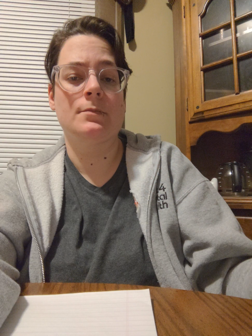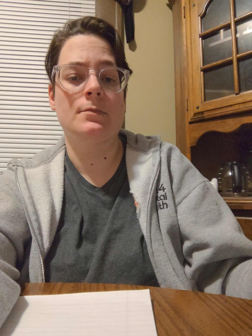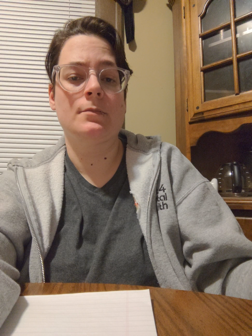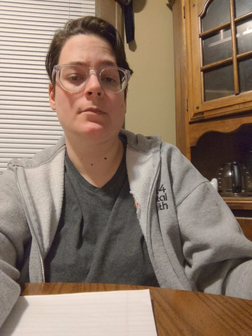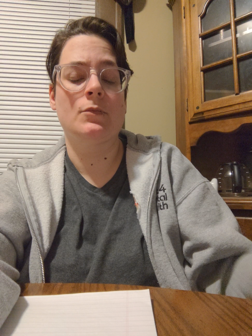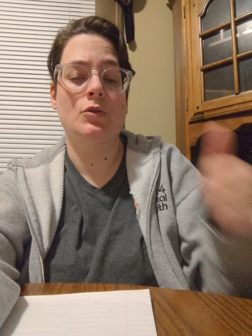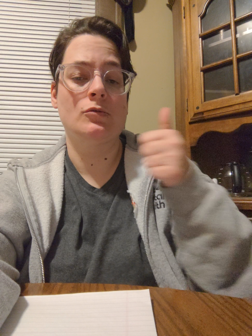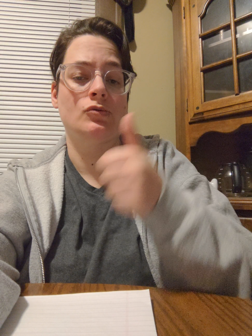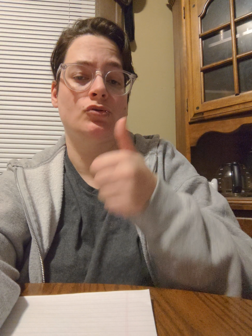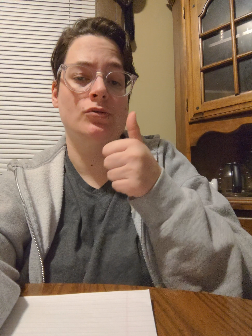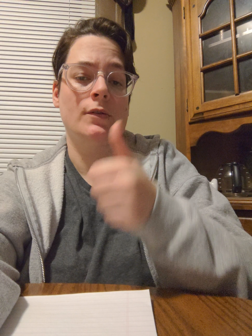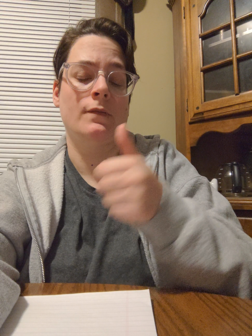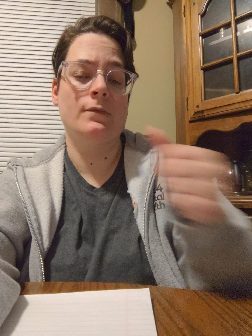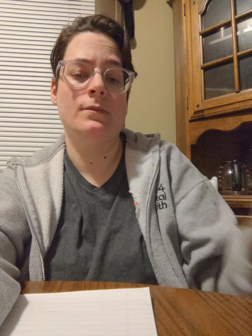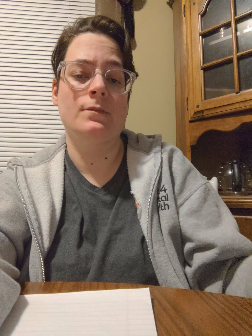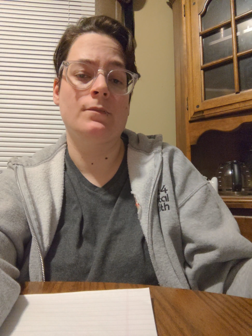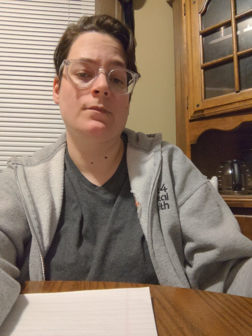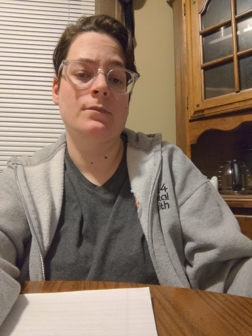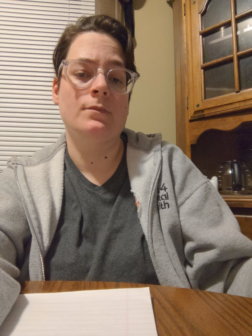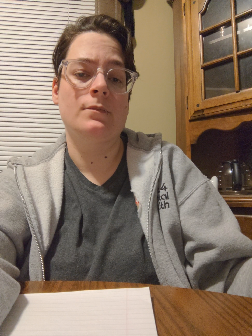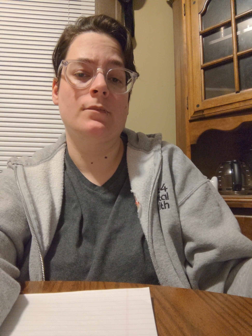yourself